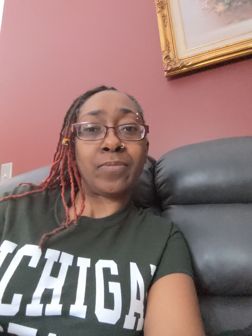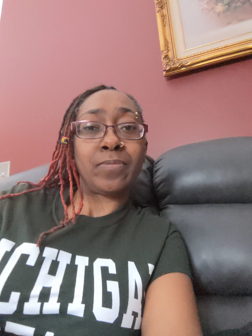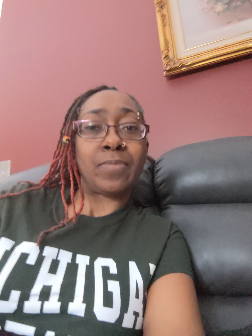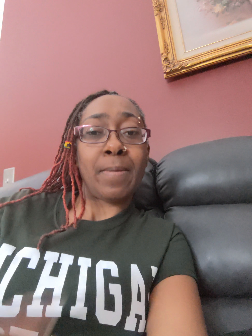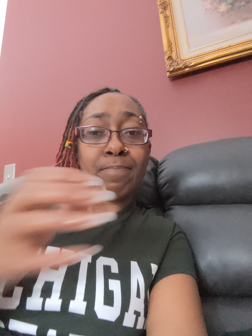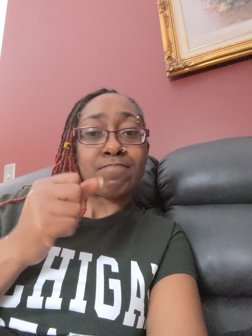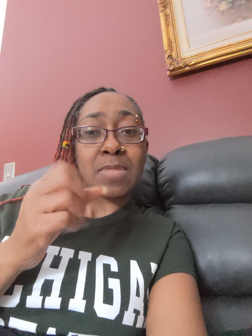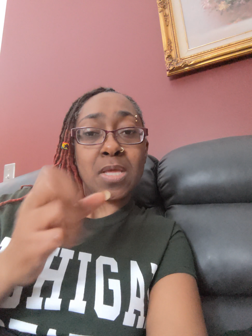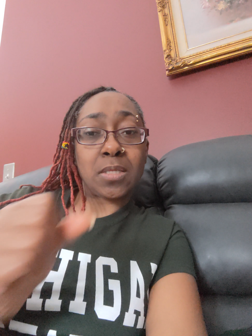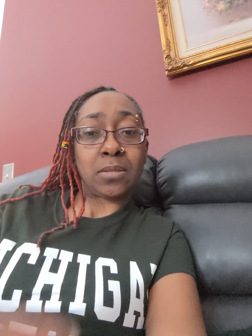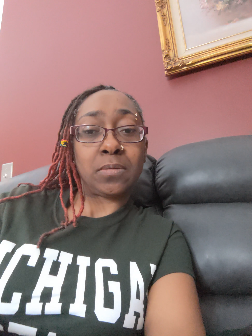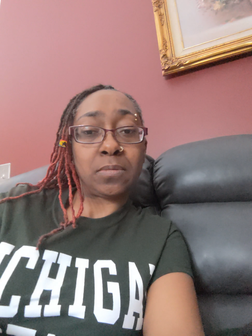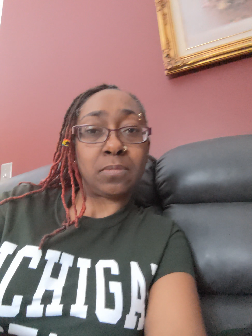milk